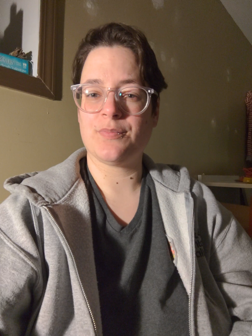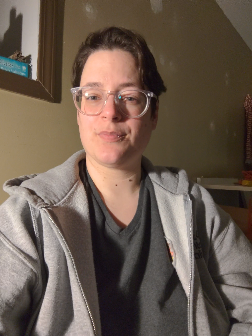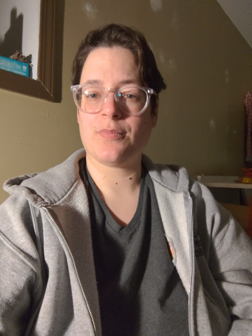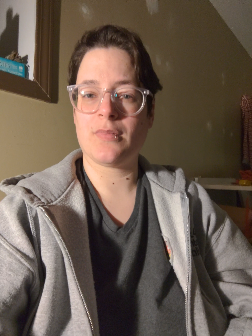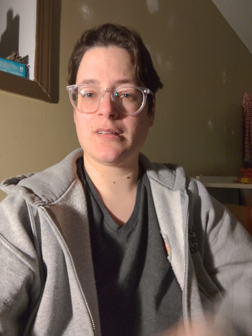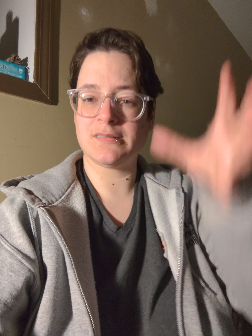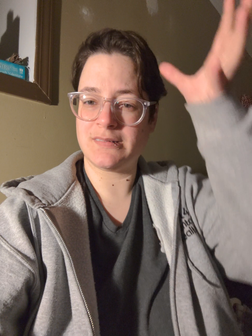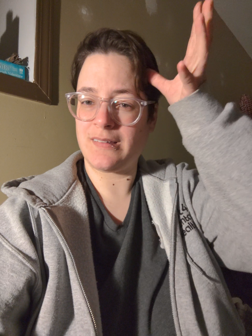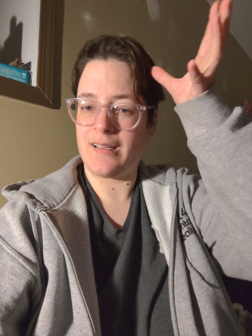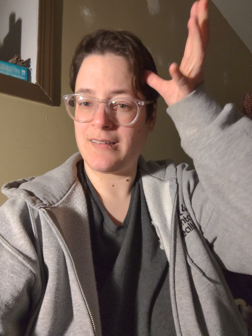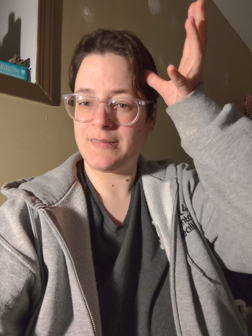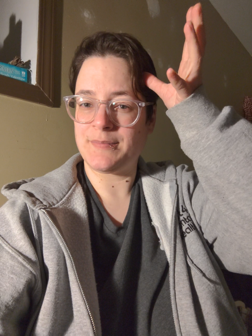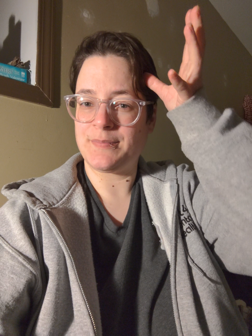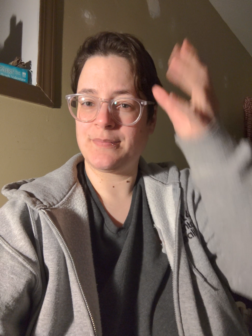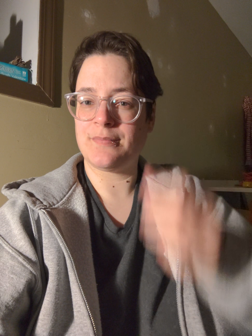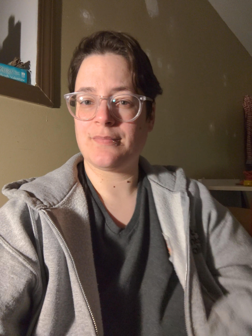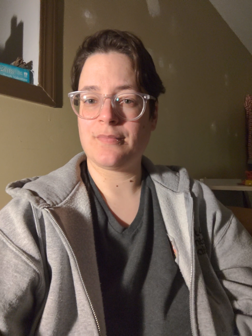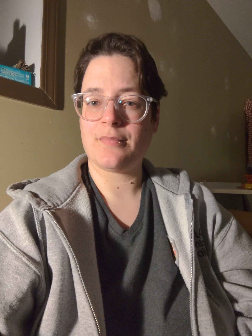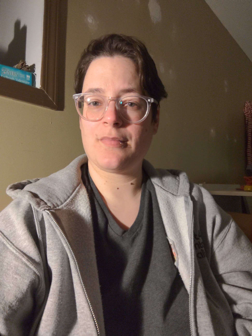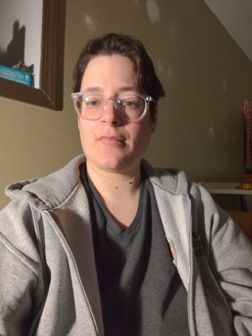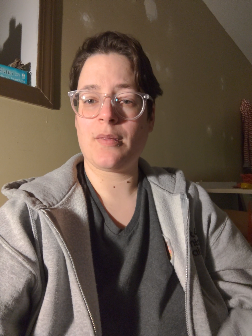dad